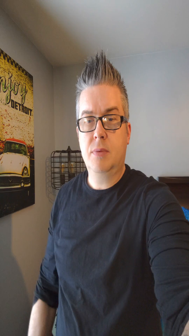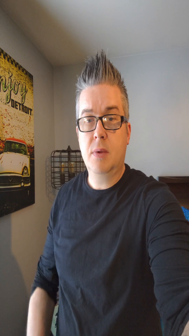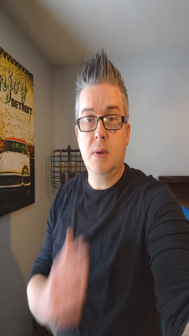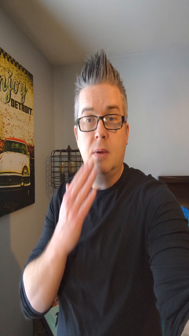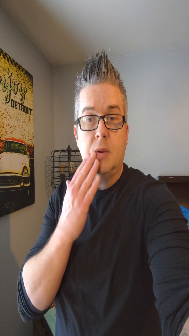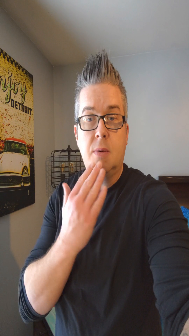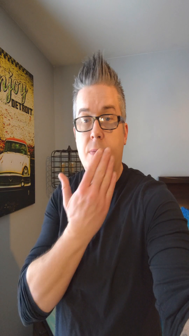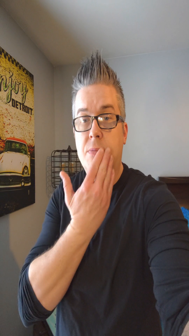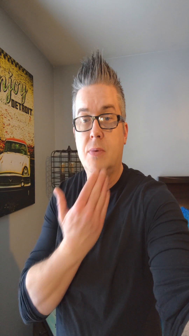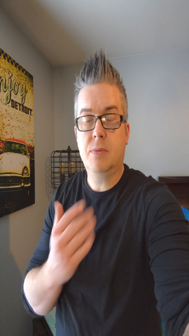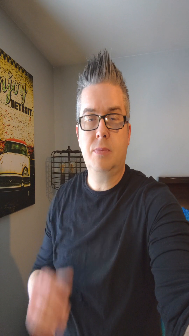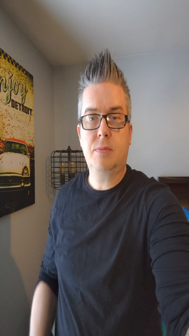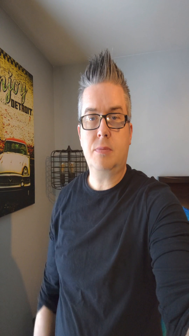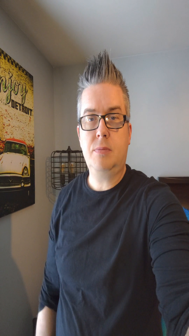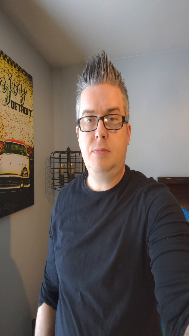napkin